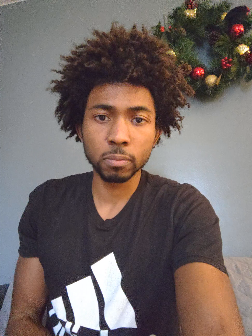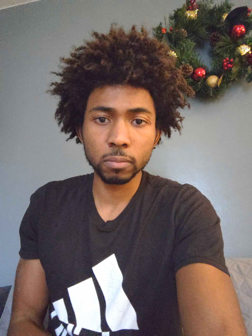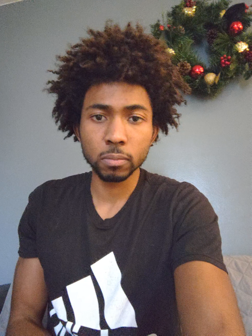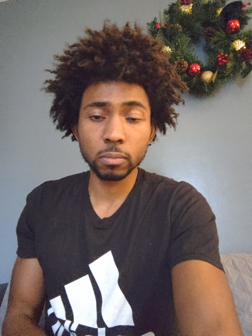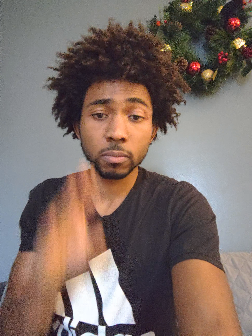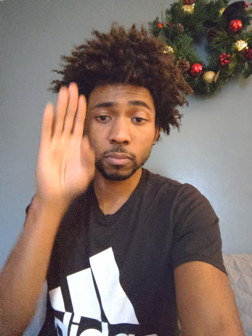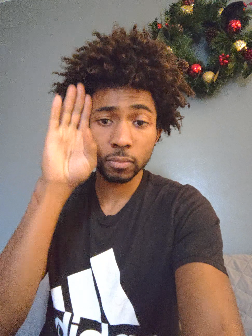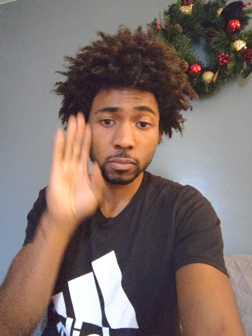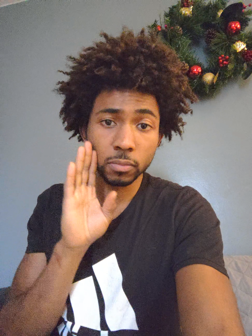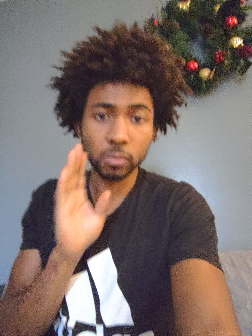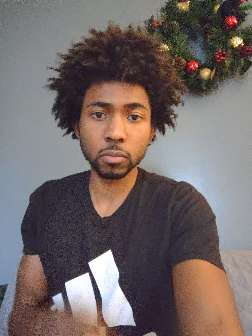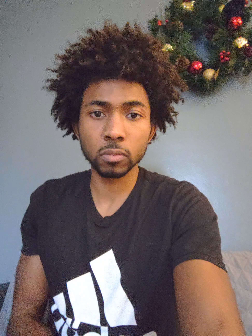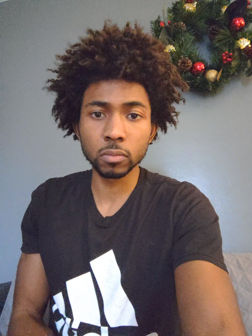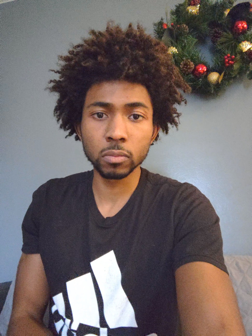brown